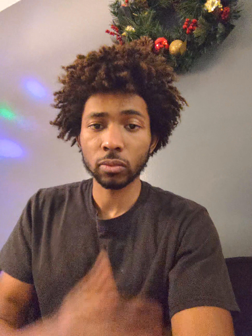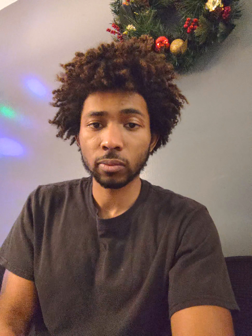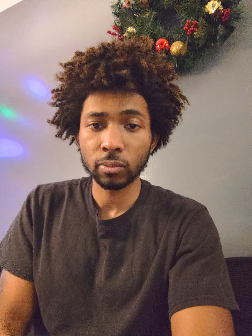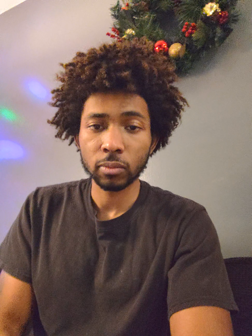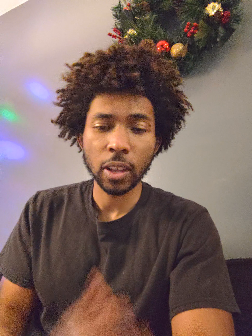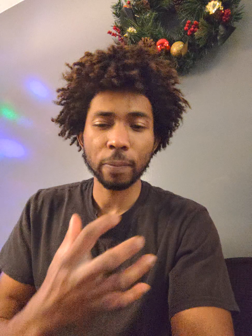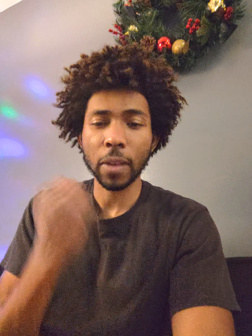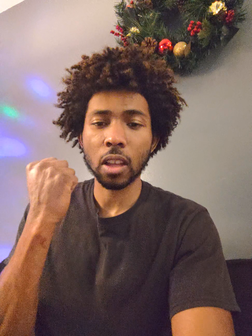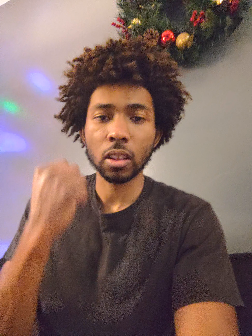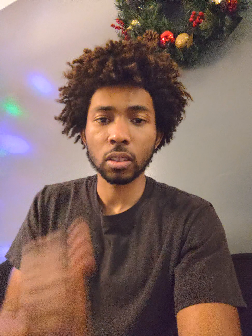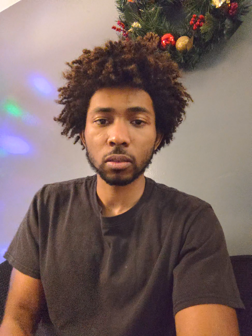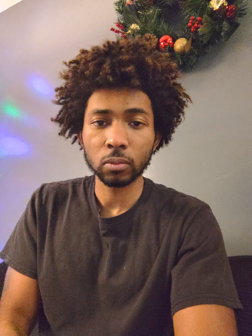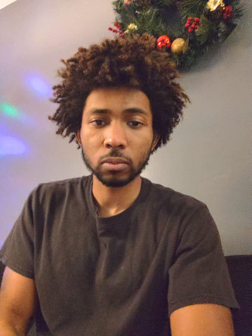fast